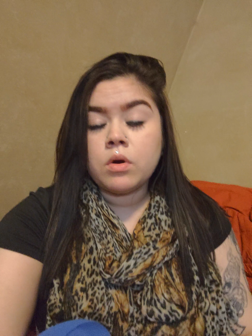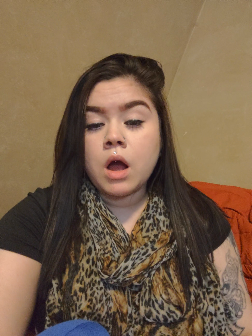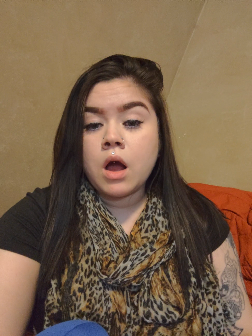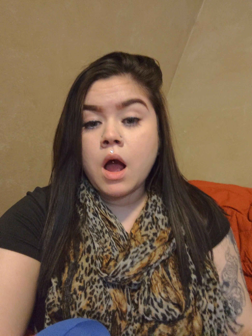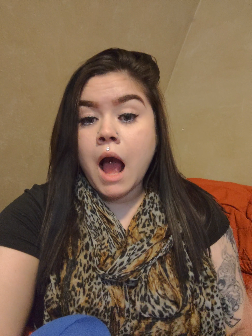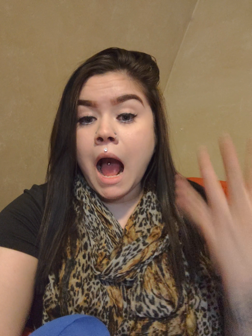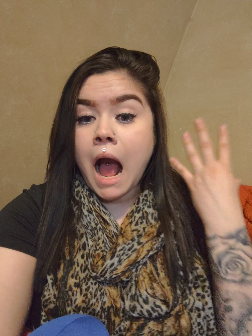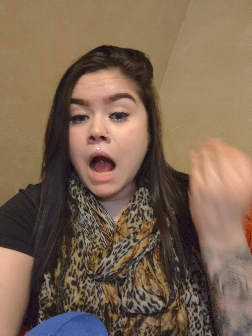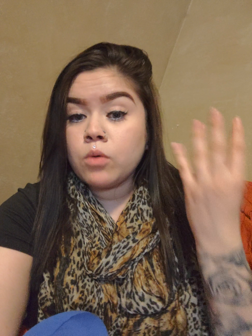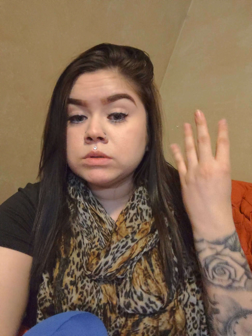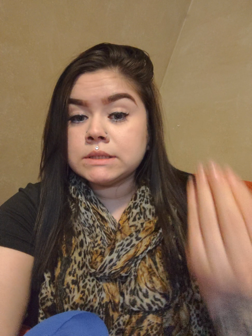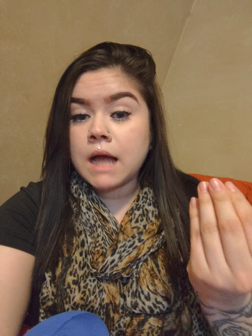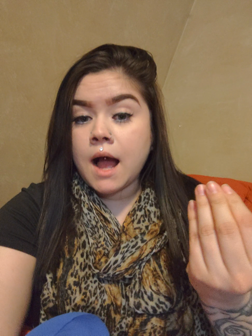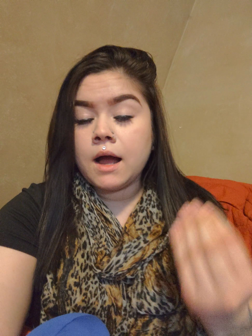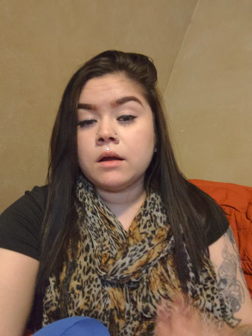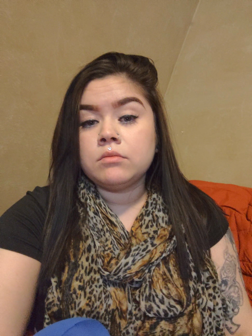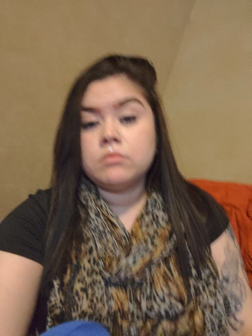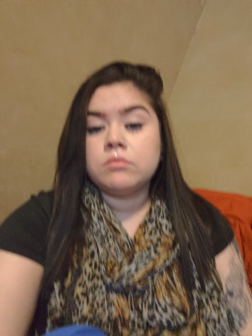outside